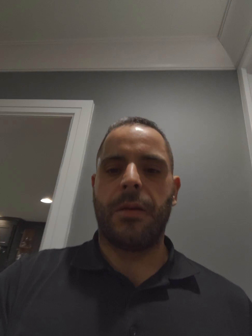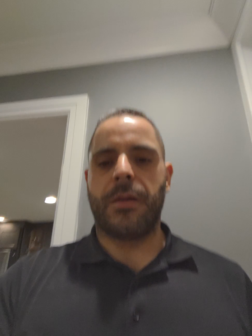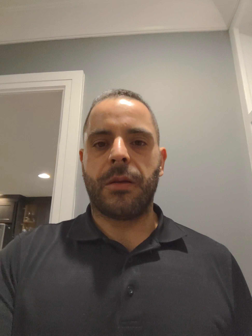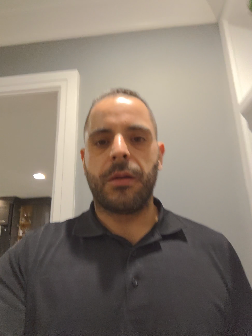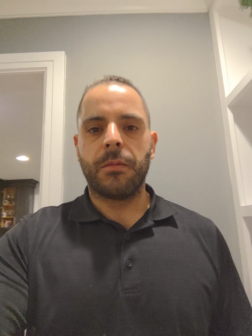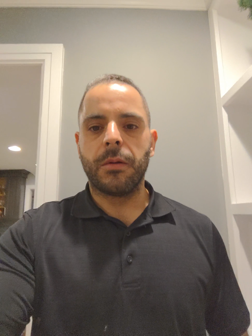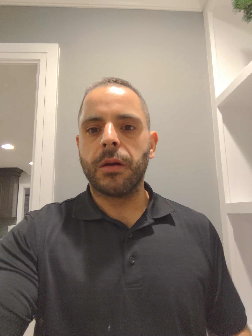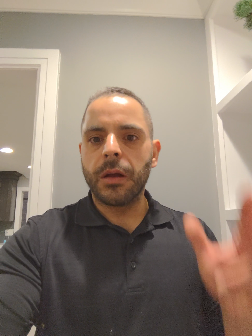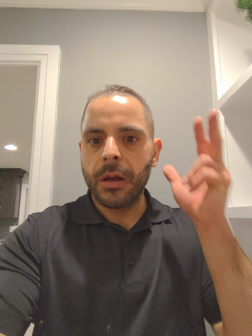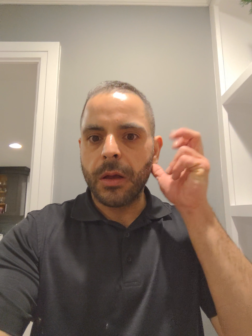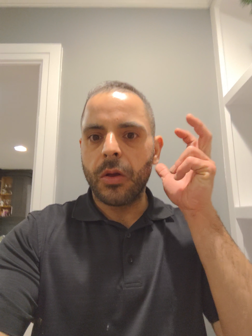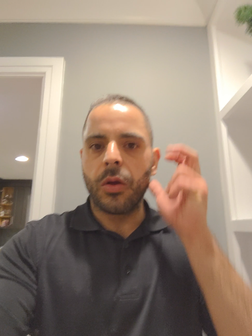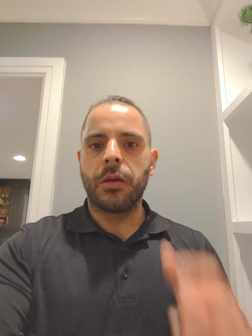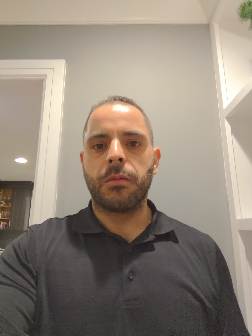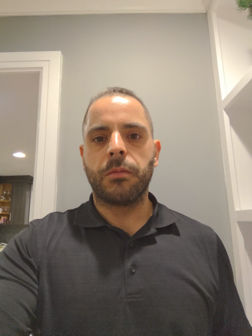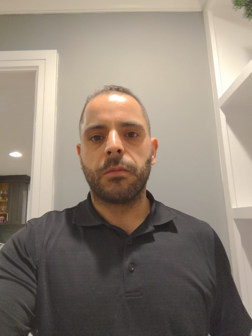hear